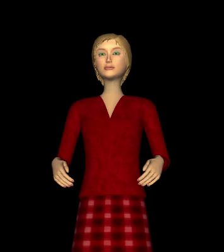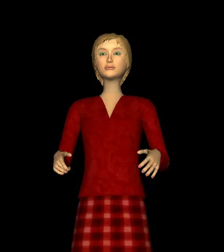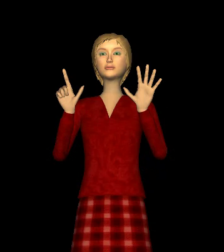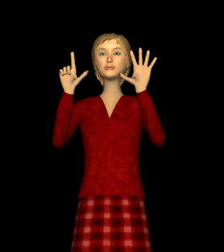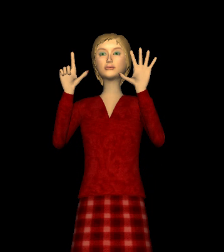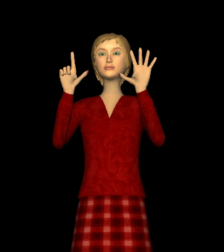7